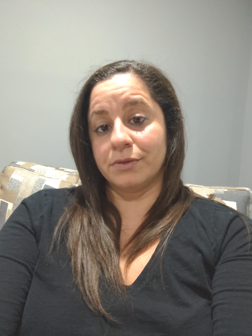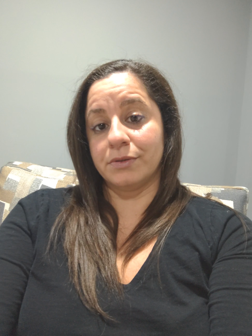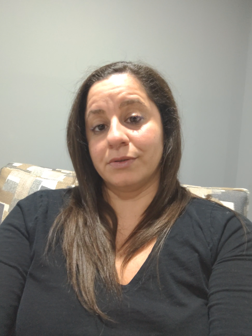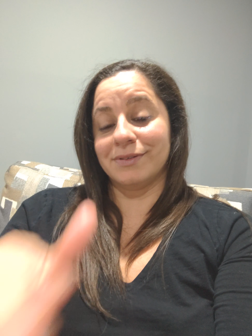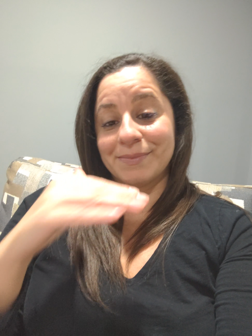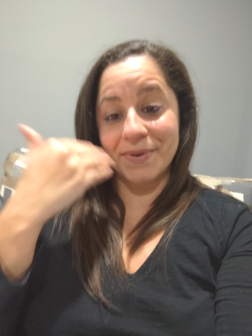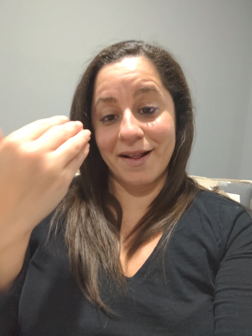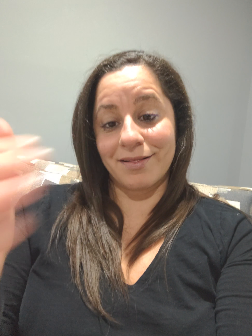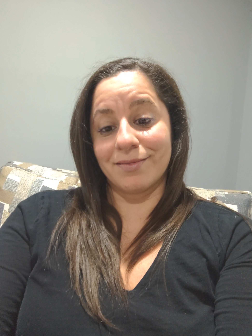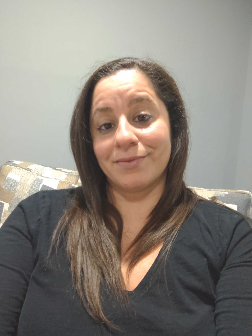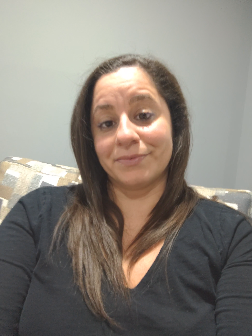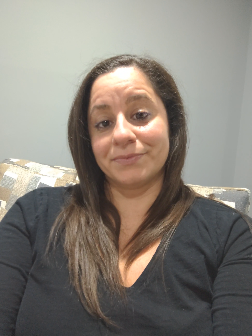smile